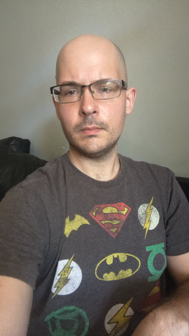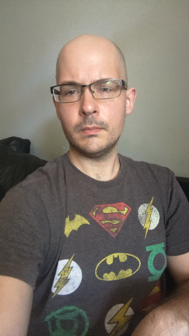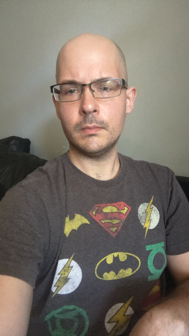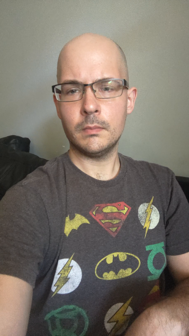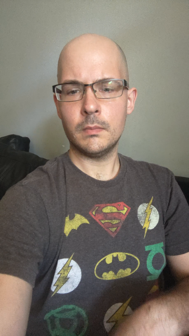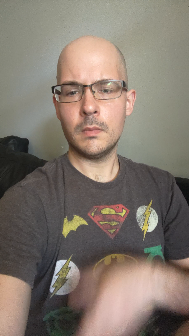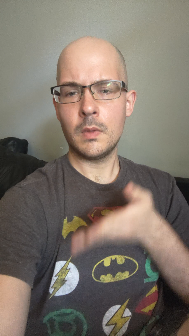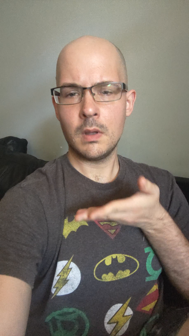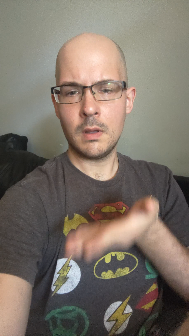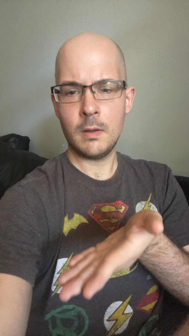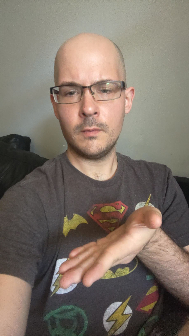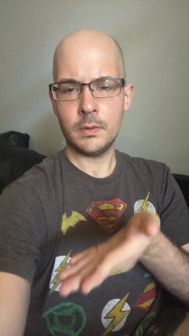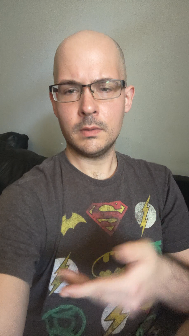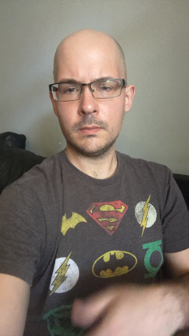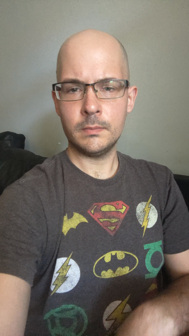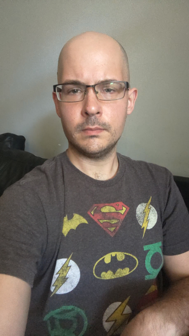oven